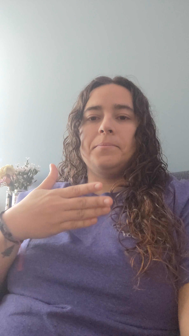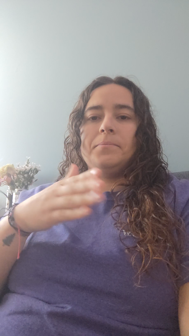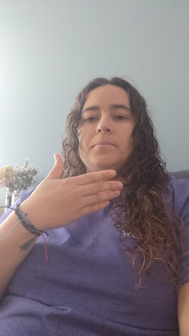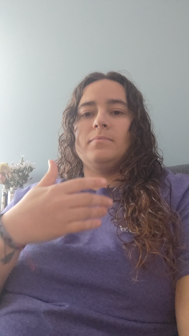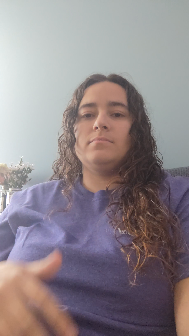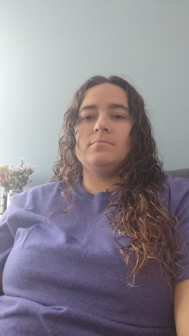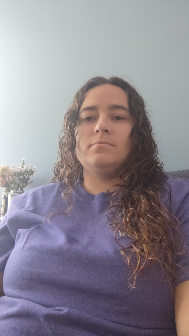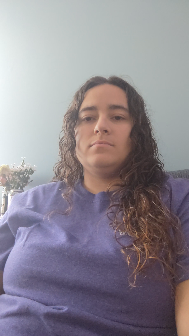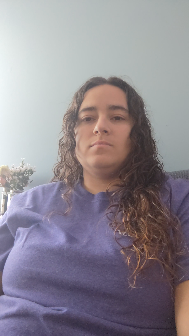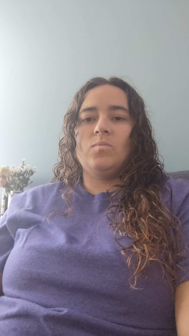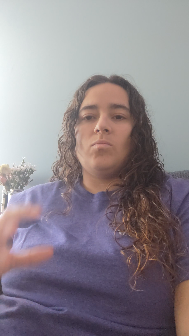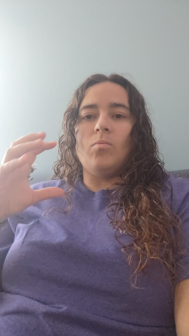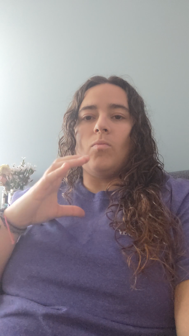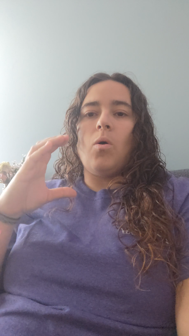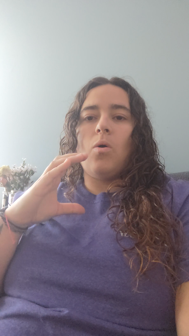ball